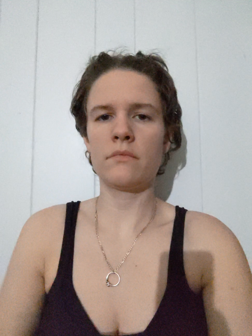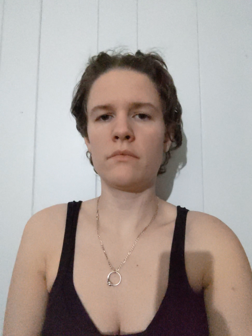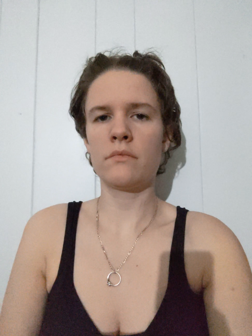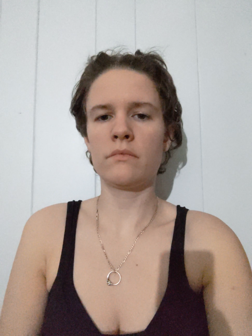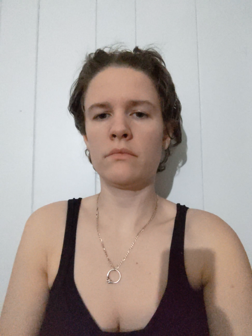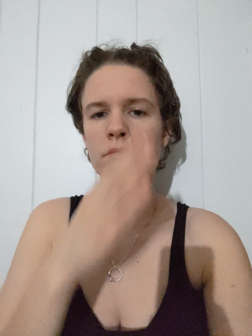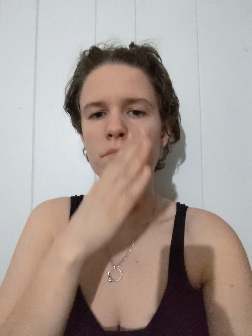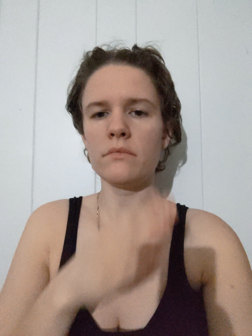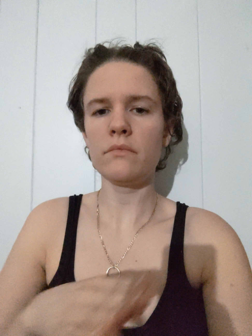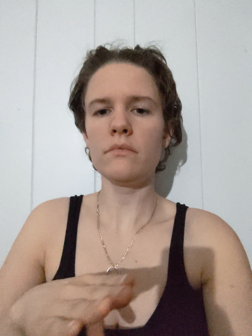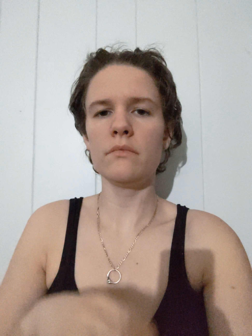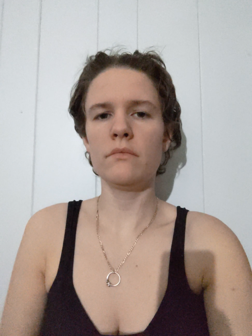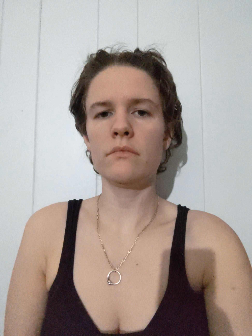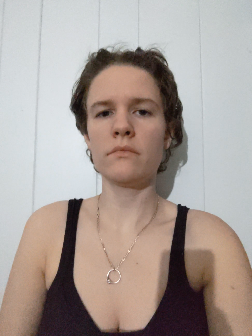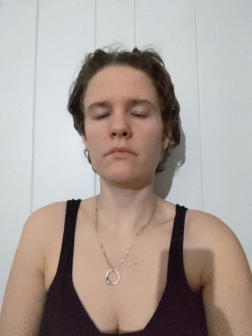quiet